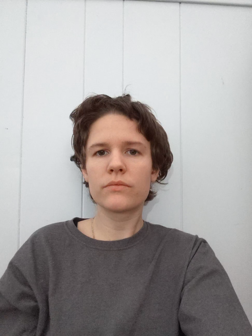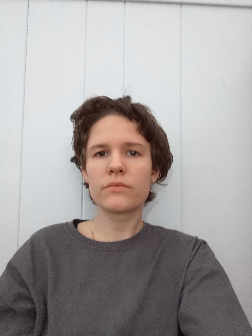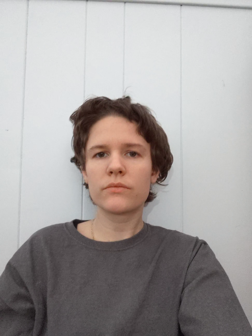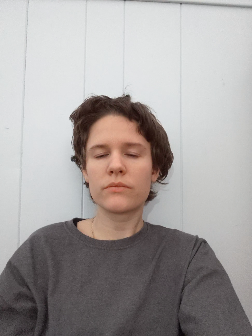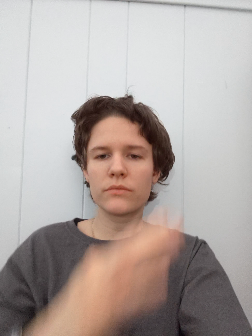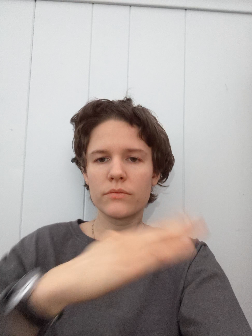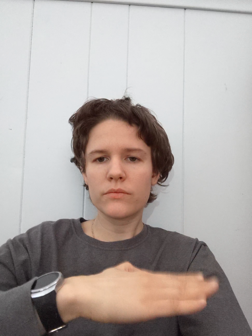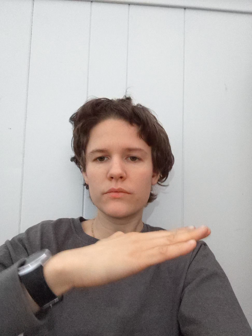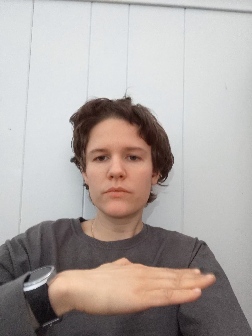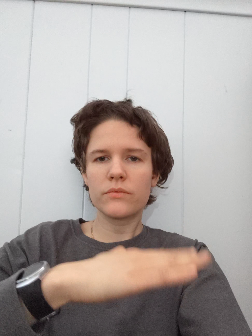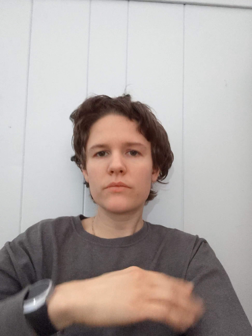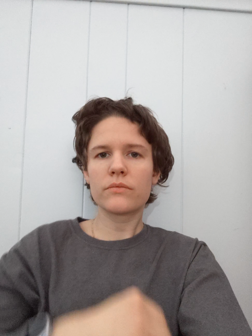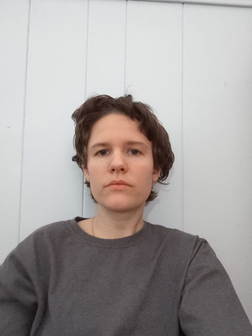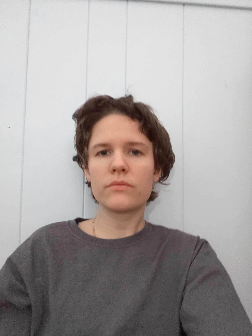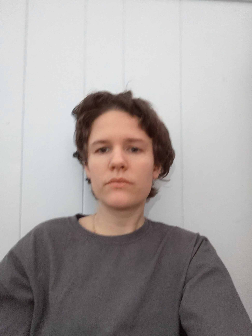table